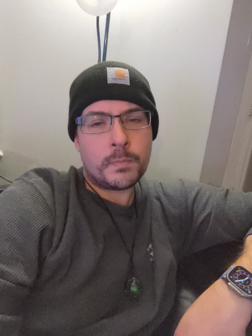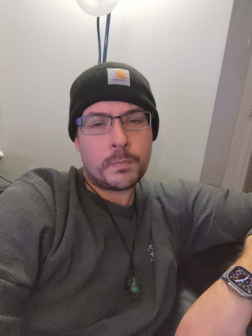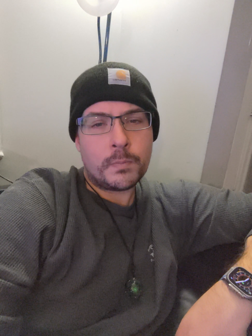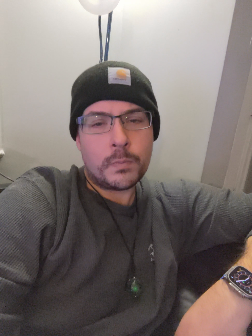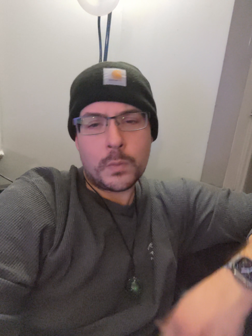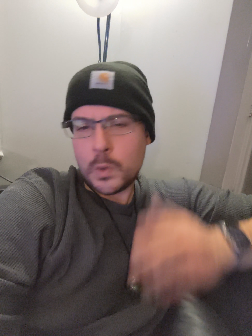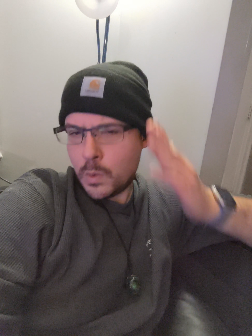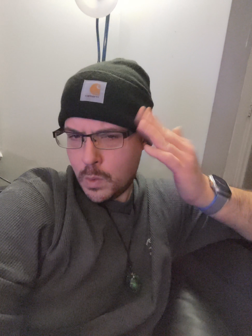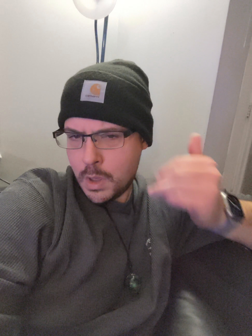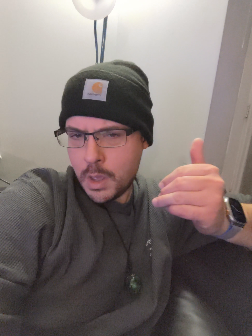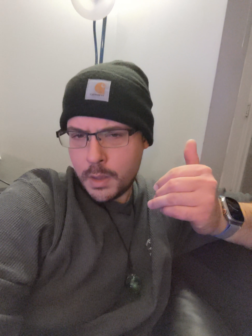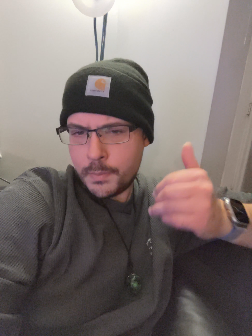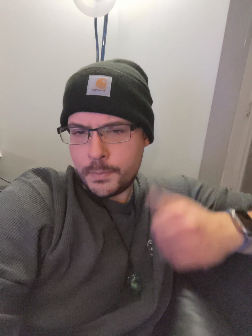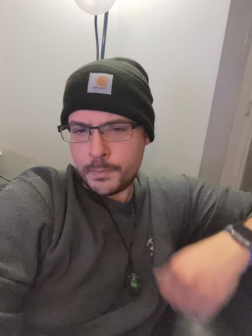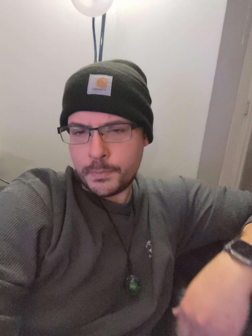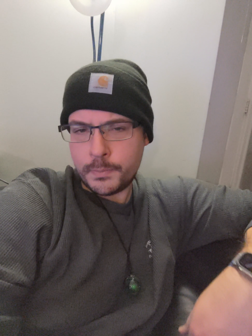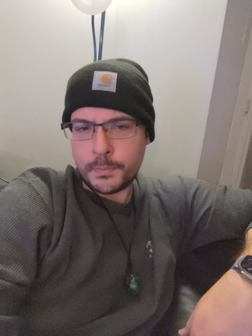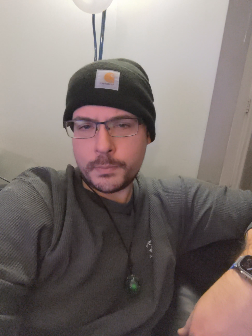why